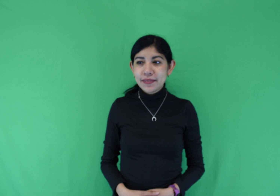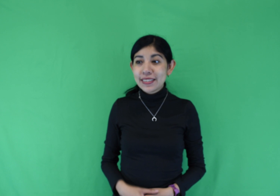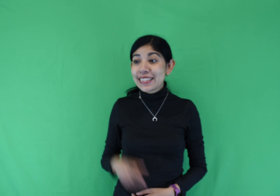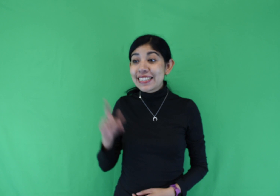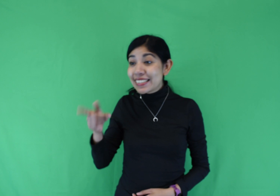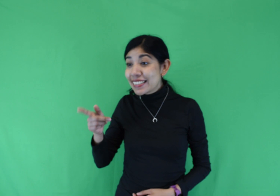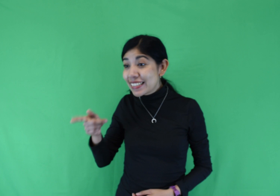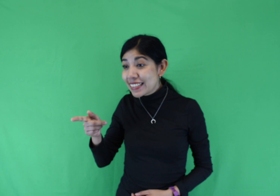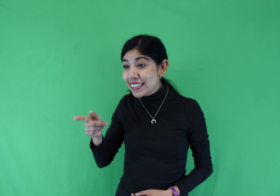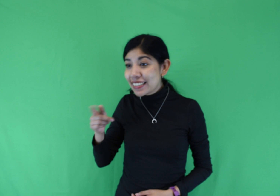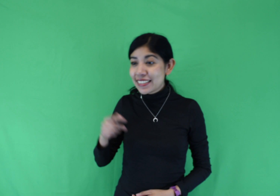ahí